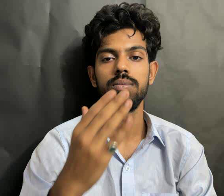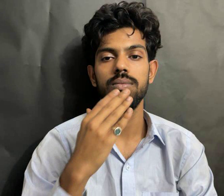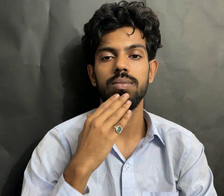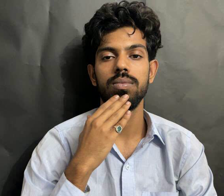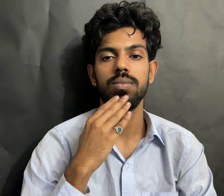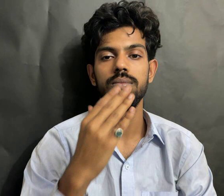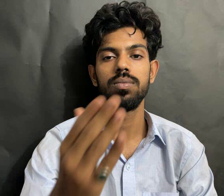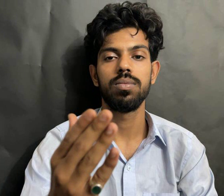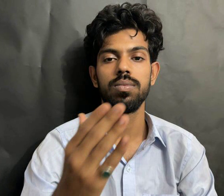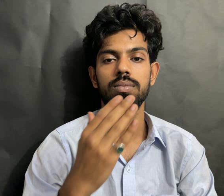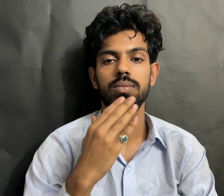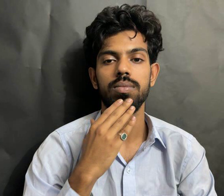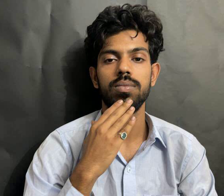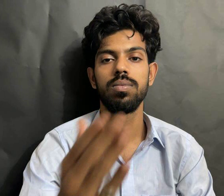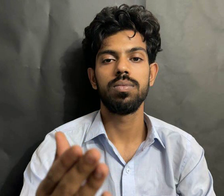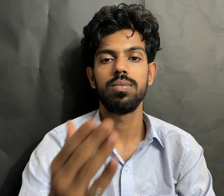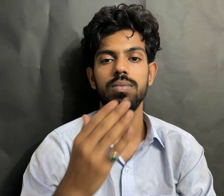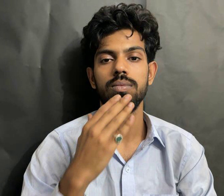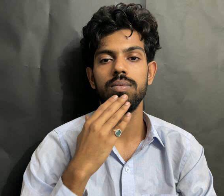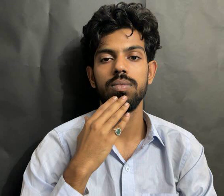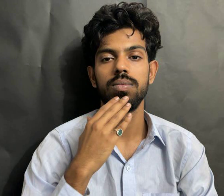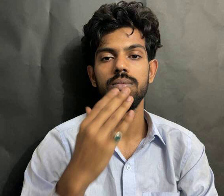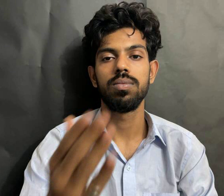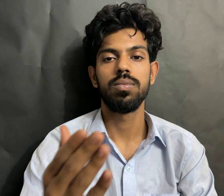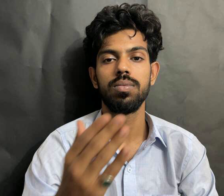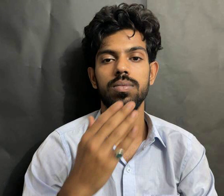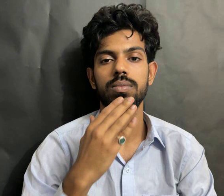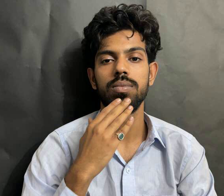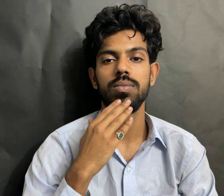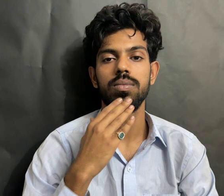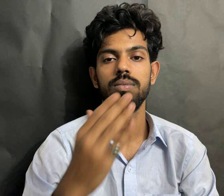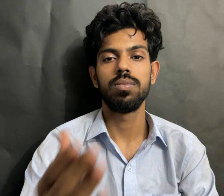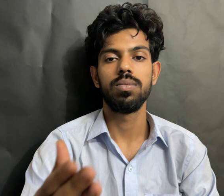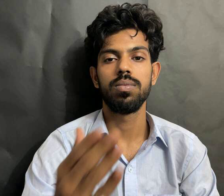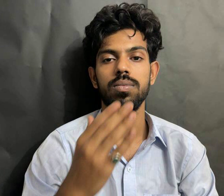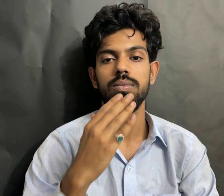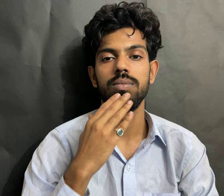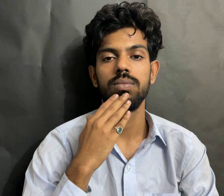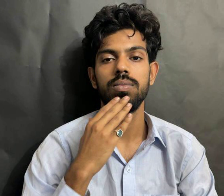thank you